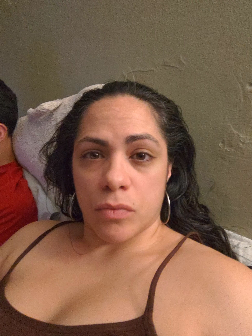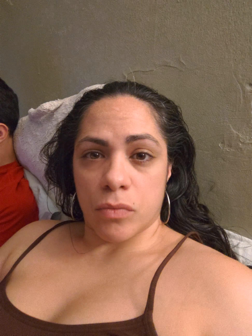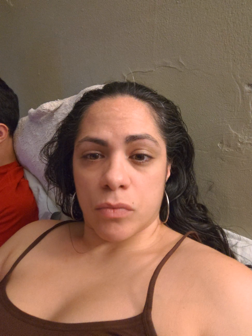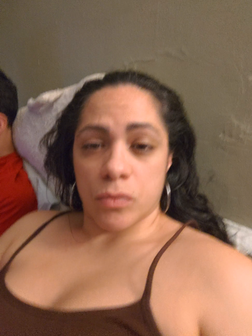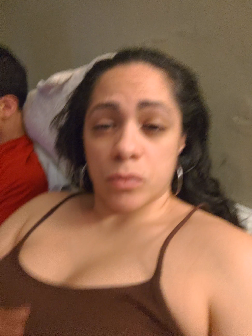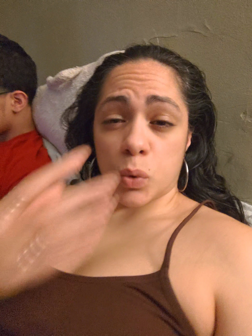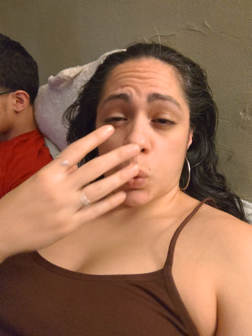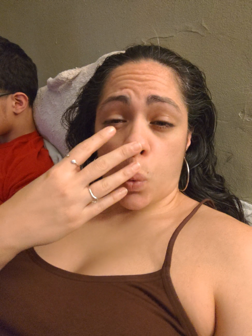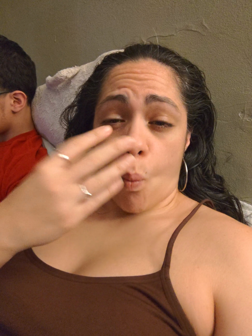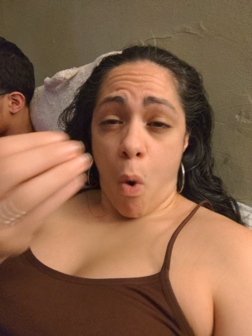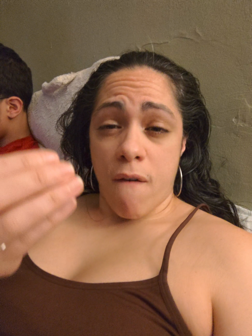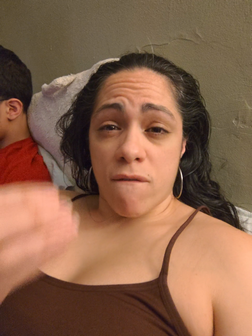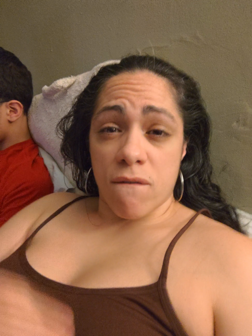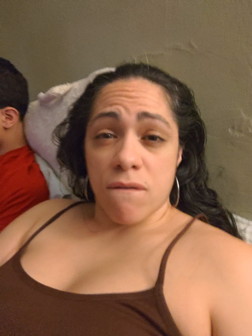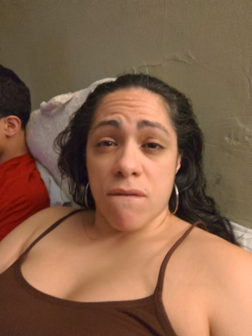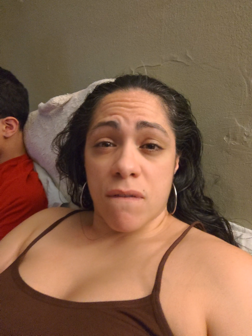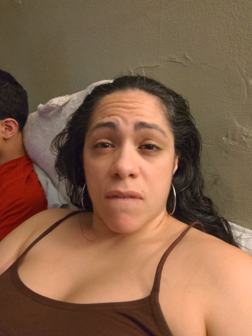wolf